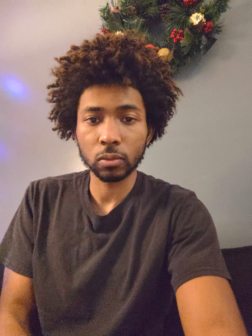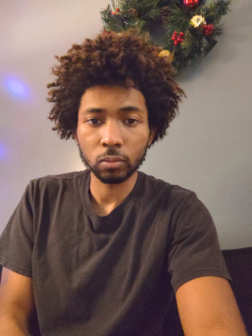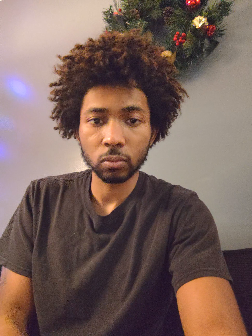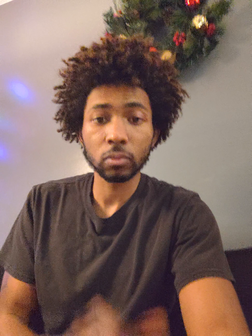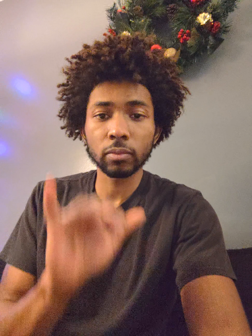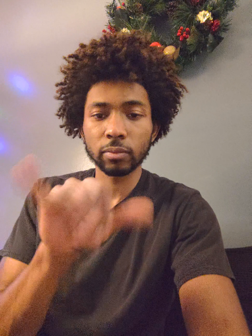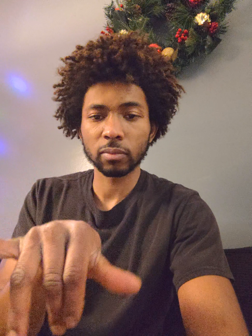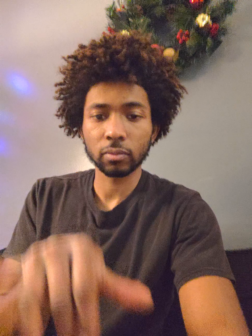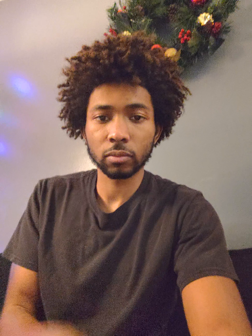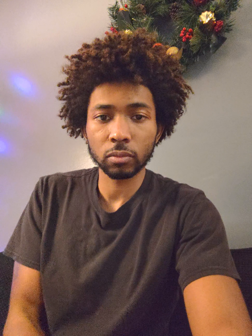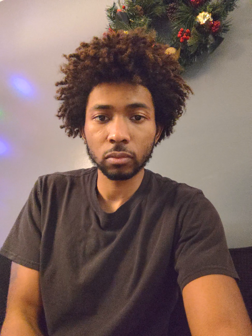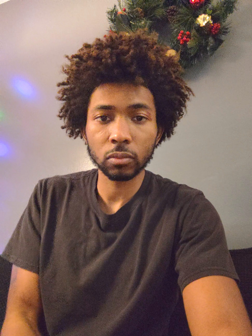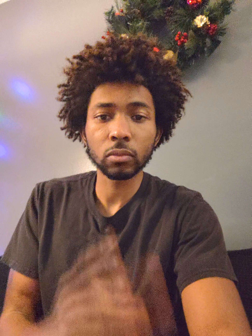that